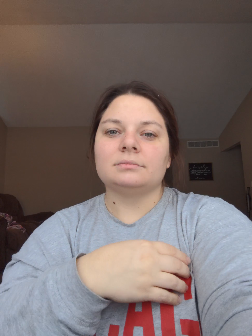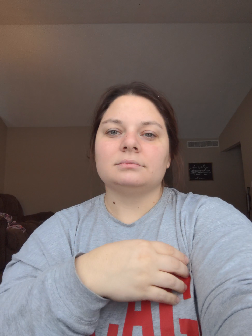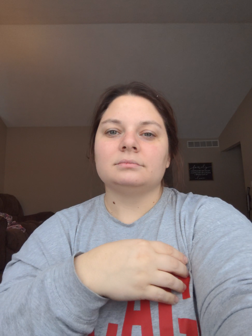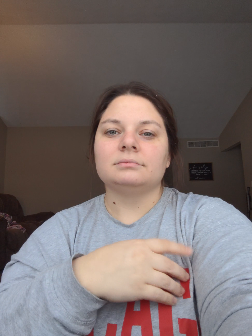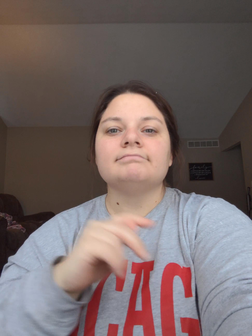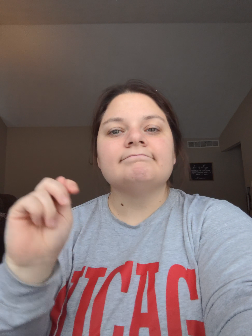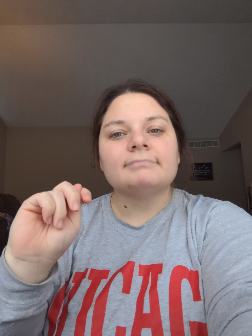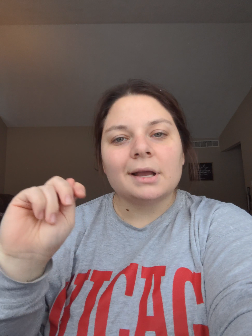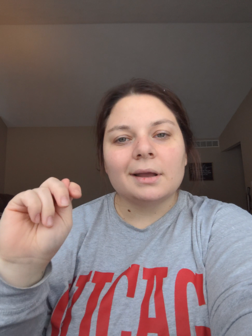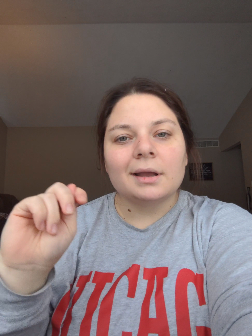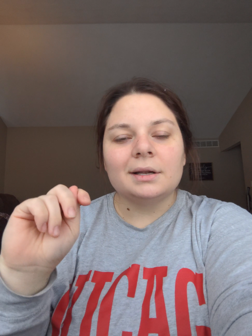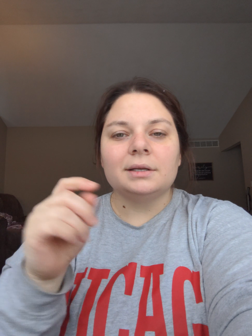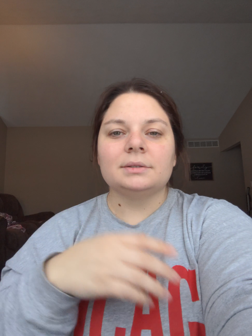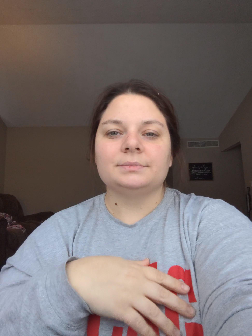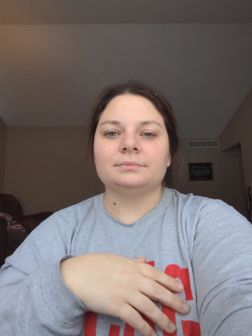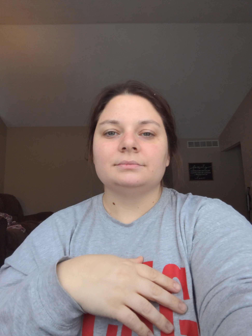potty